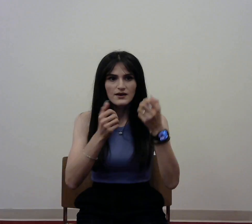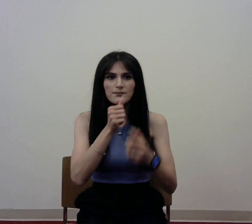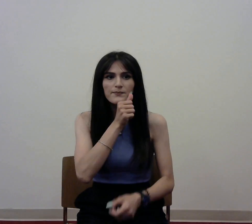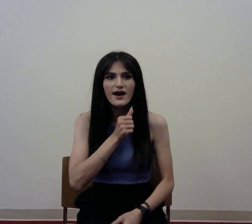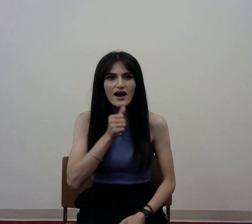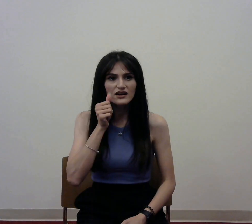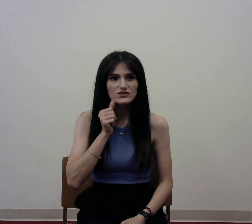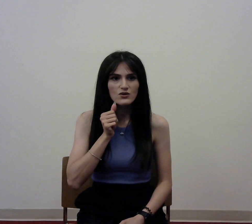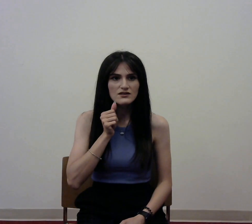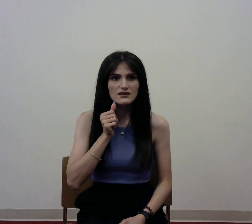parol